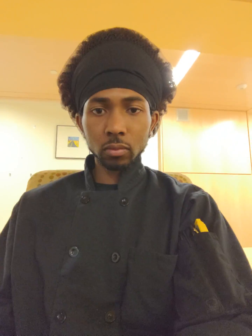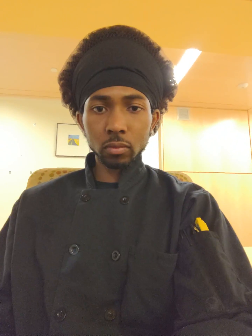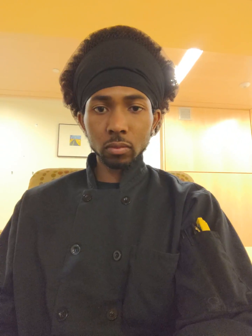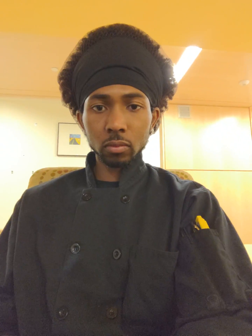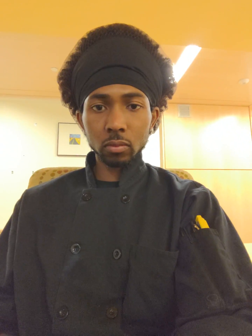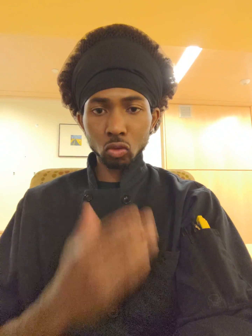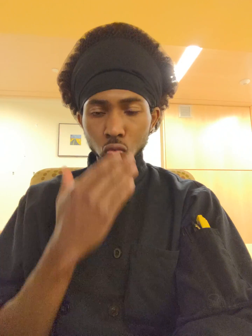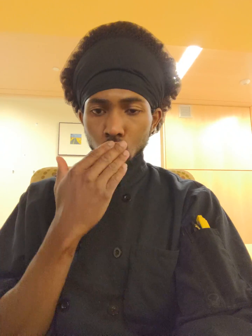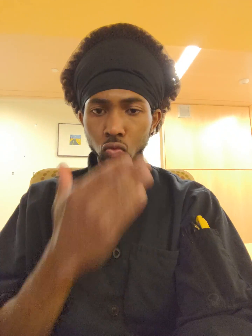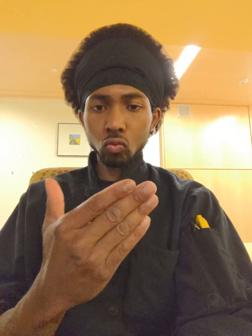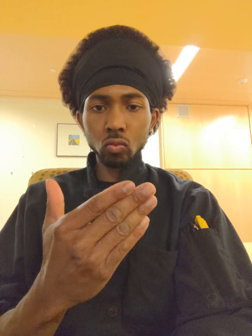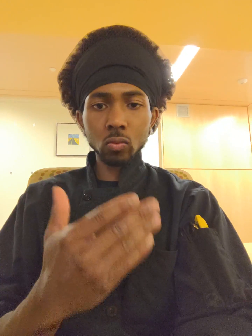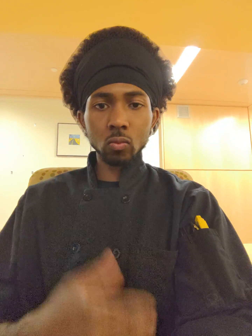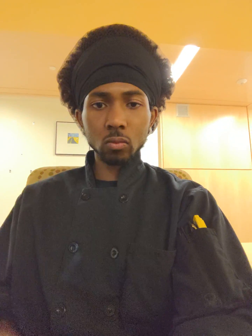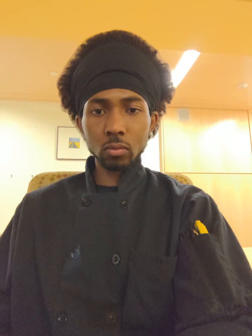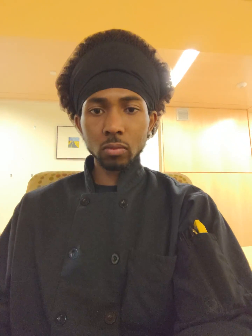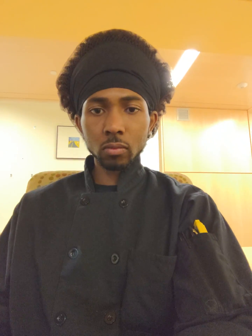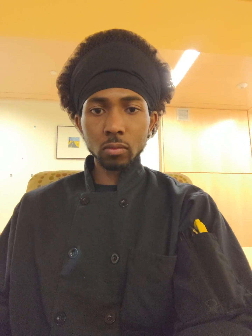good